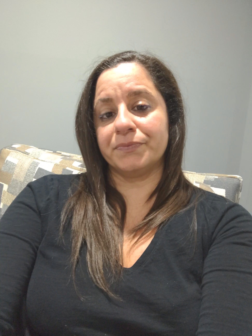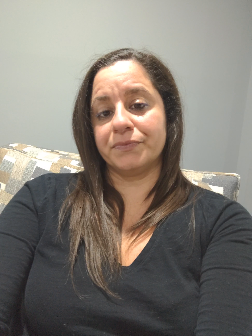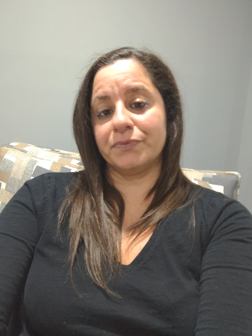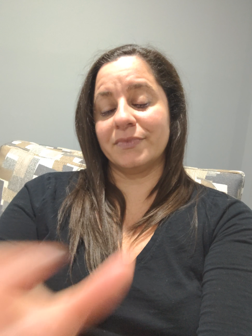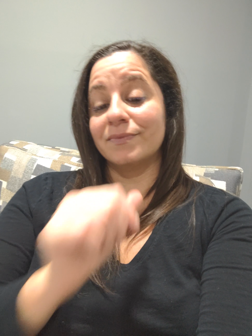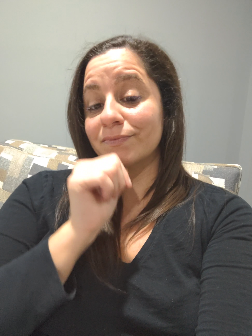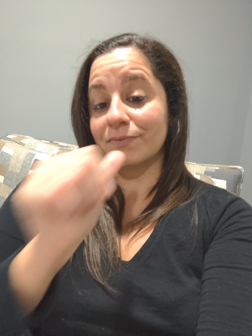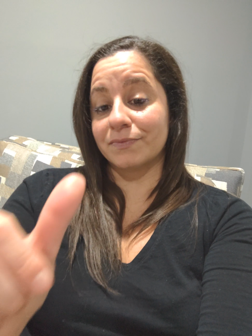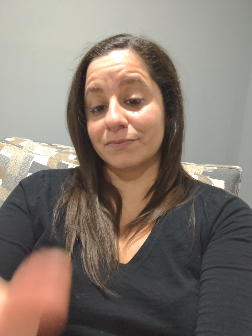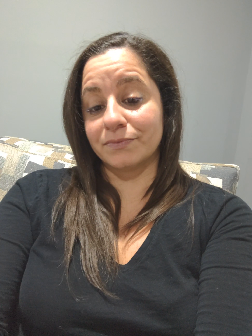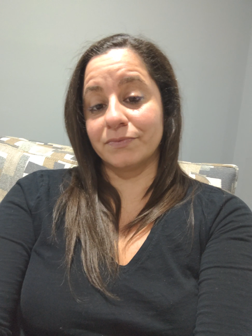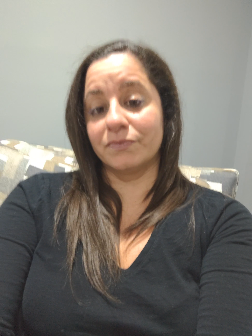not